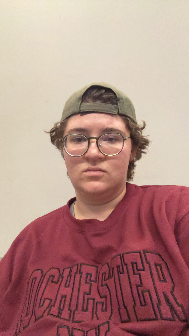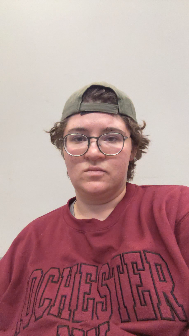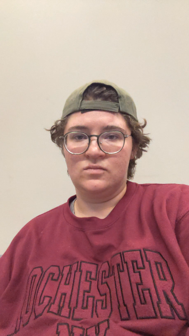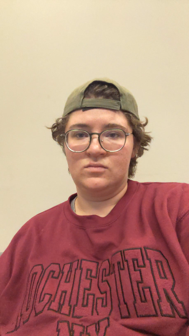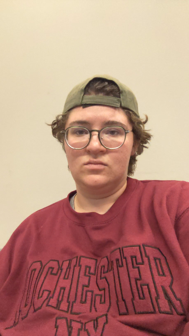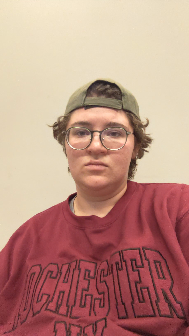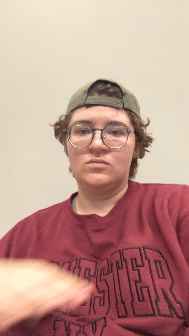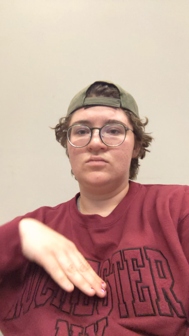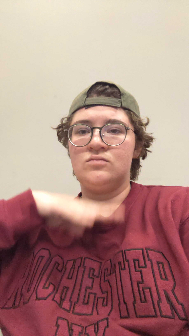full